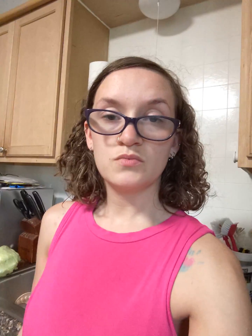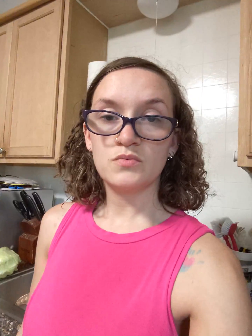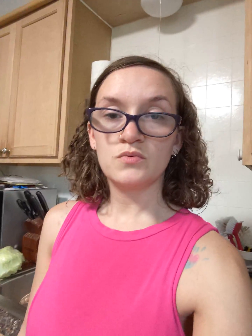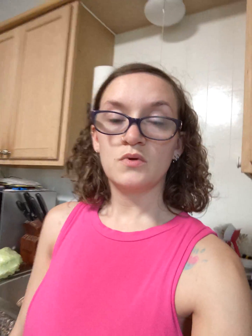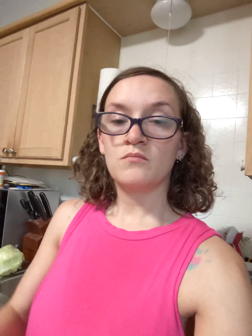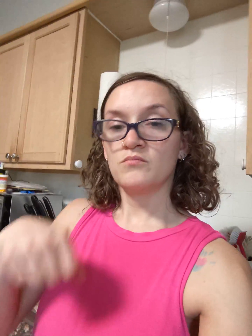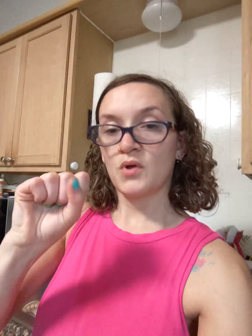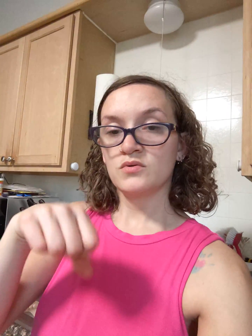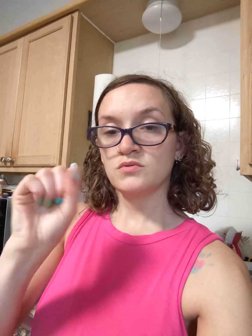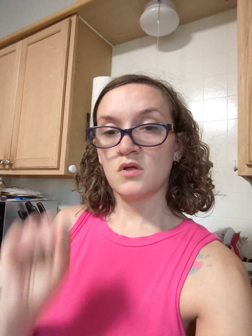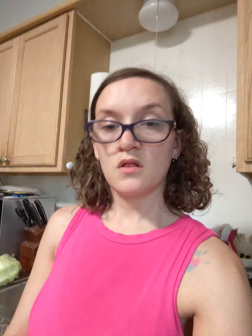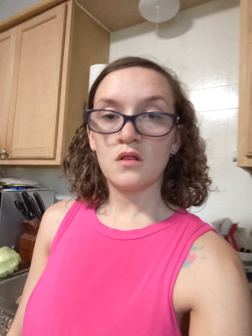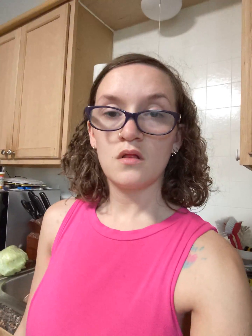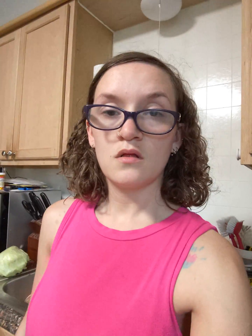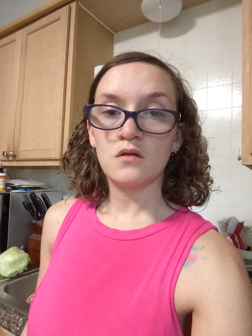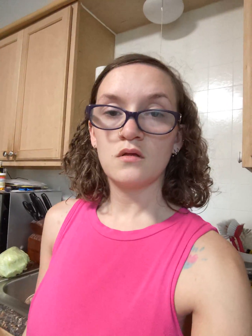motorcycle